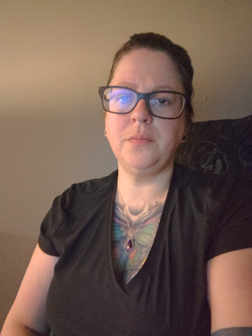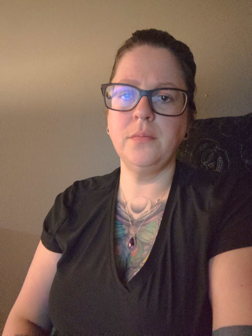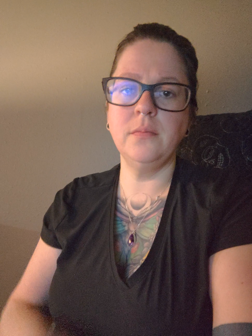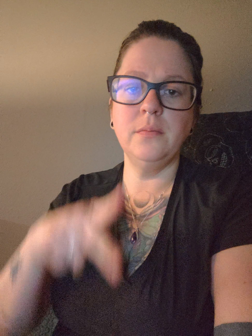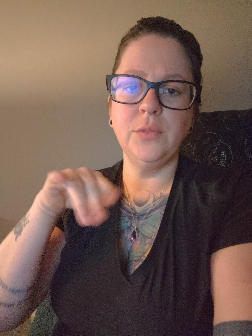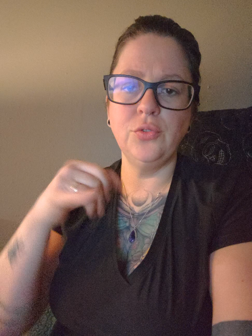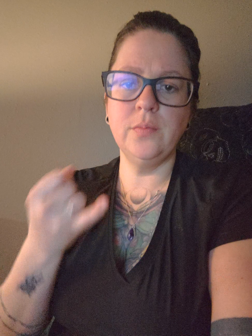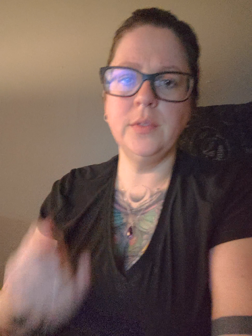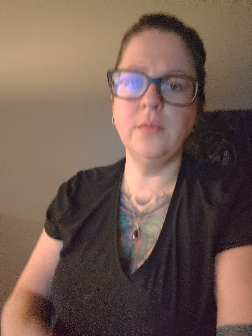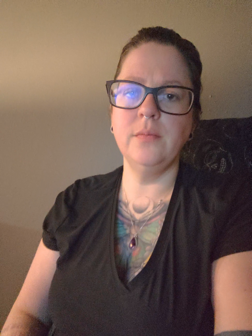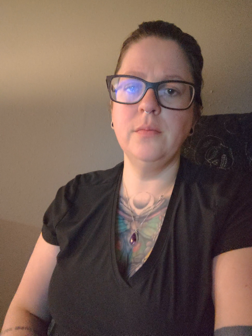pajamas